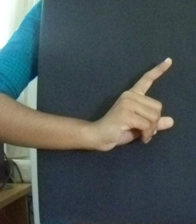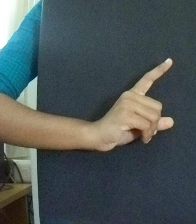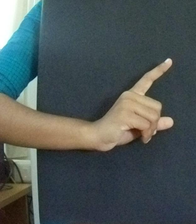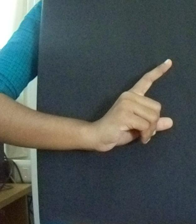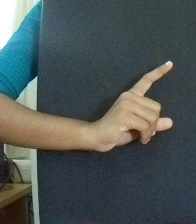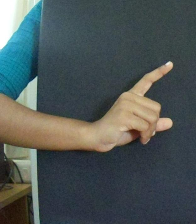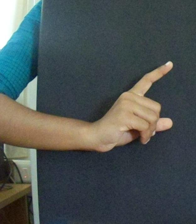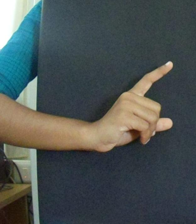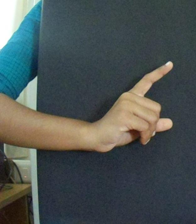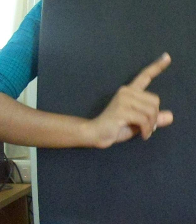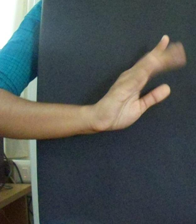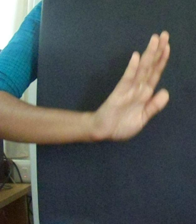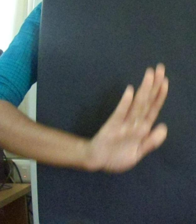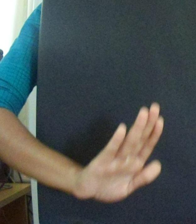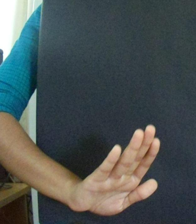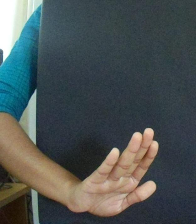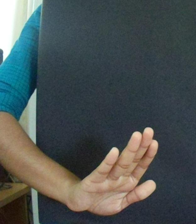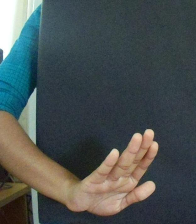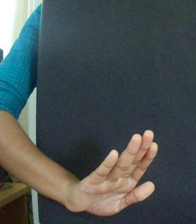hot